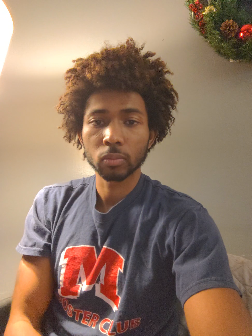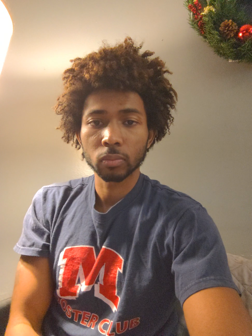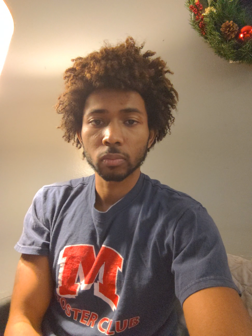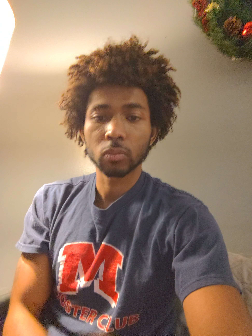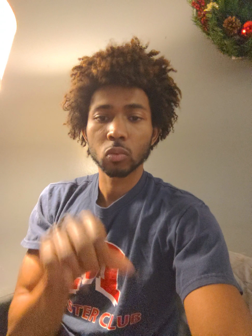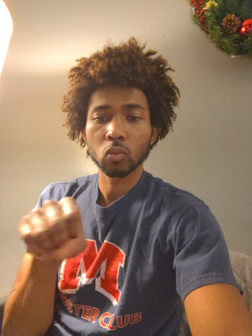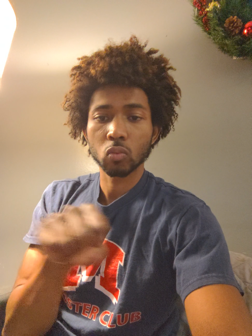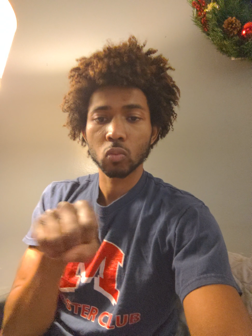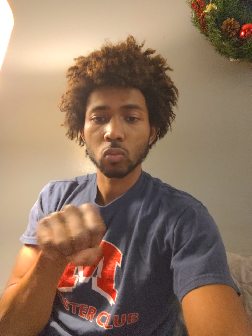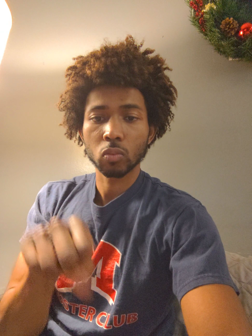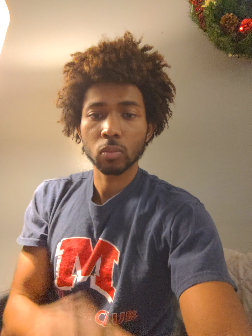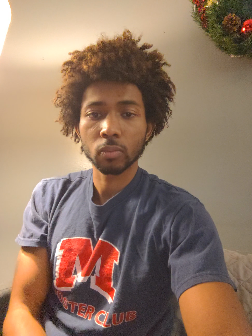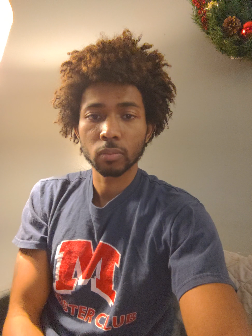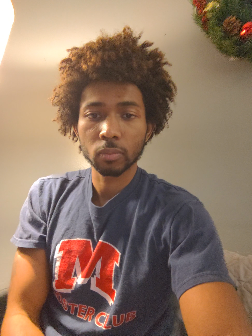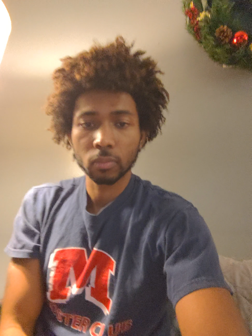shoe